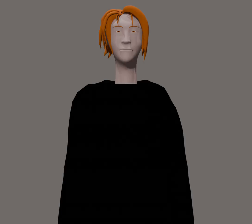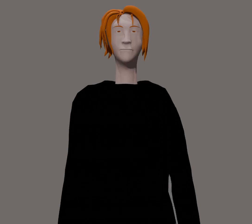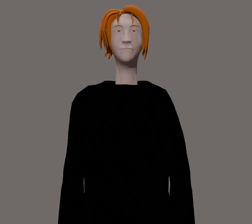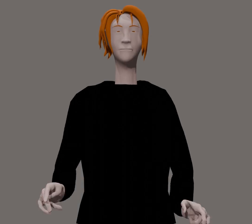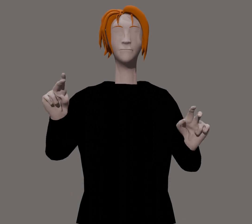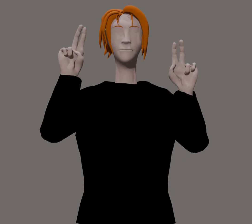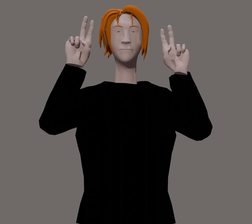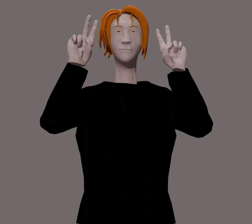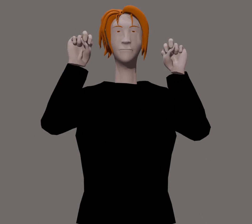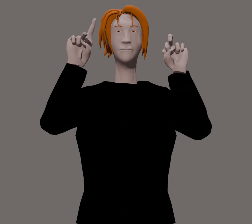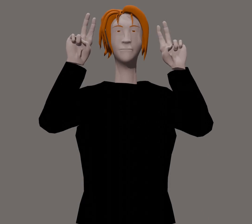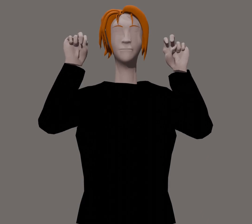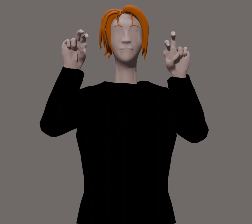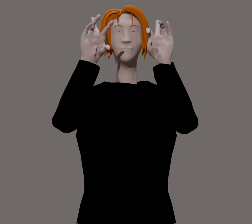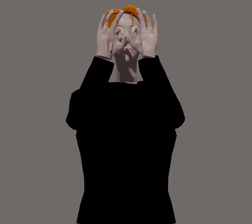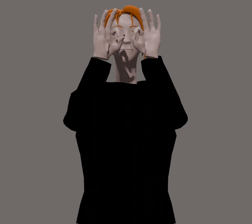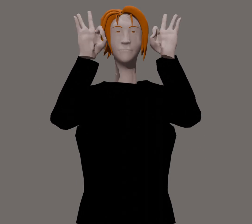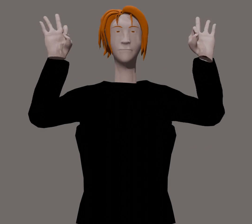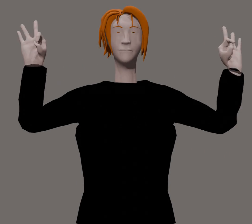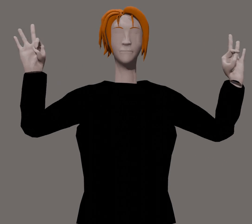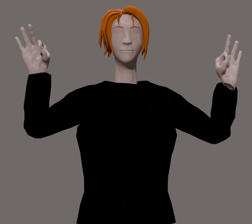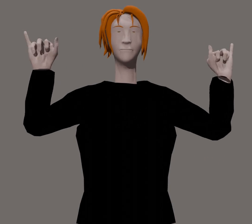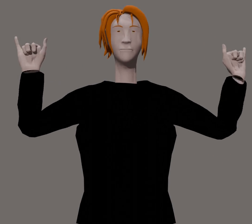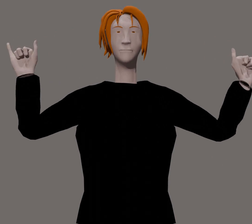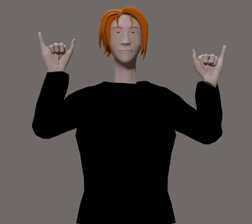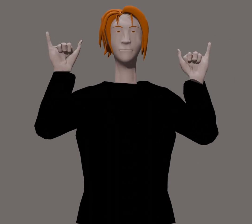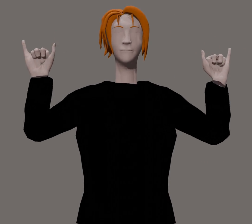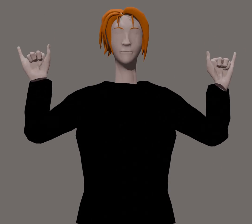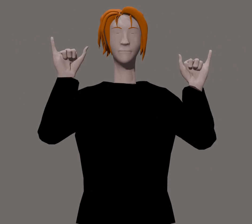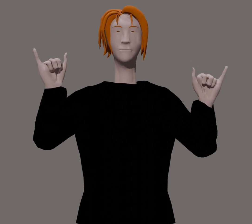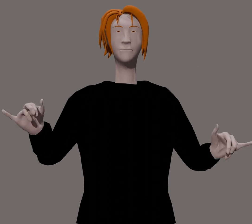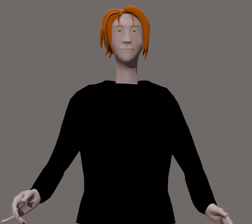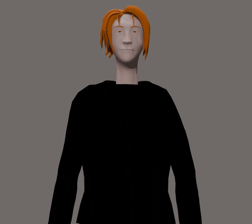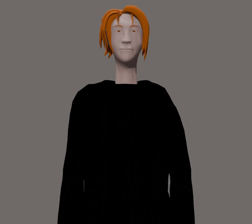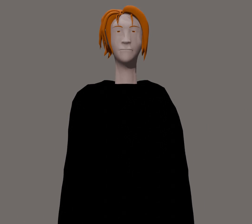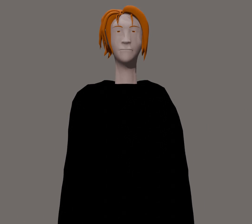Cliche